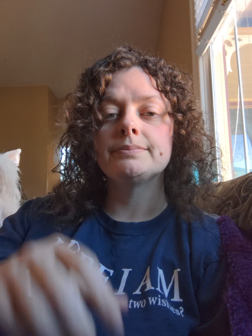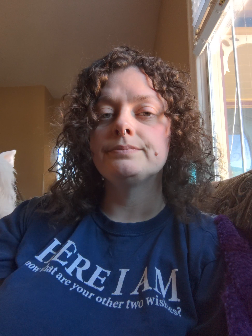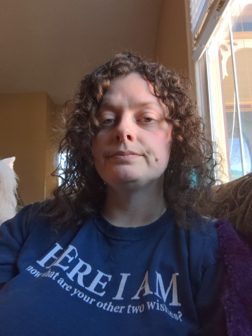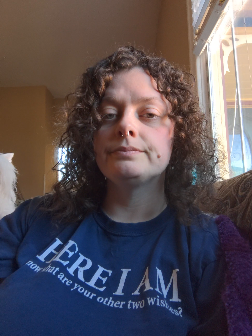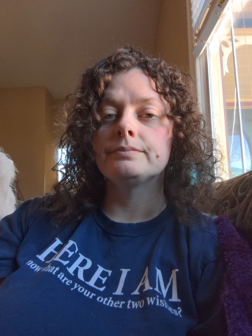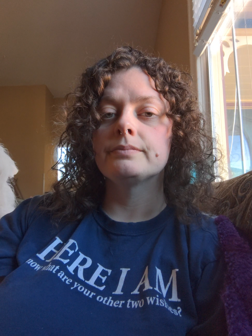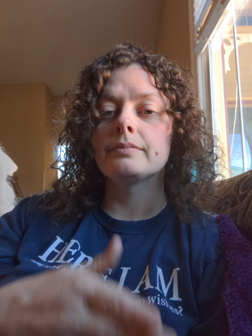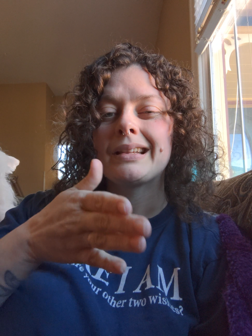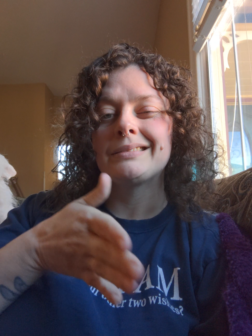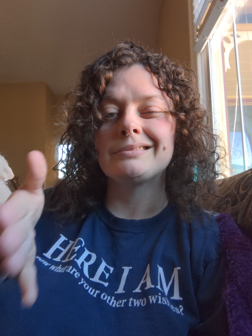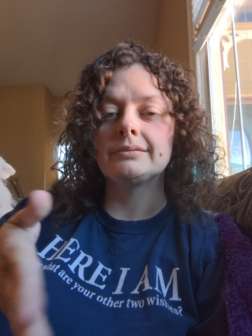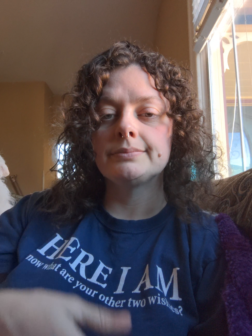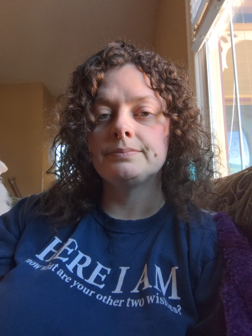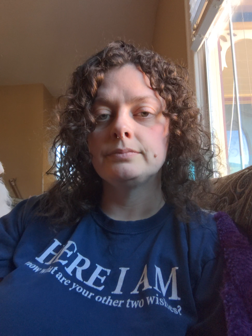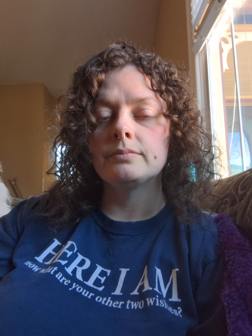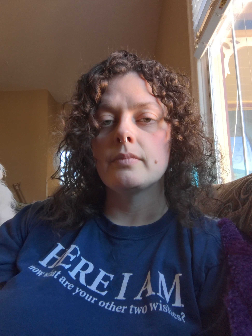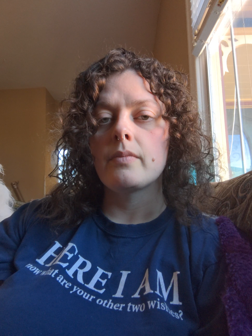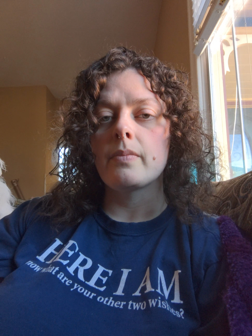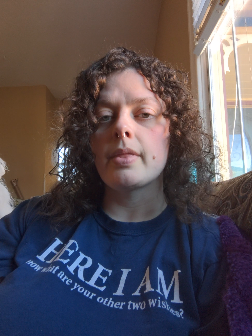beside